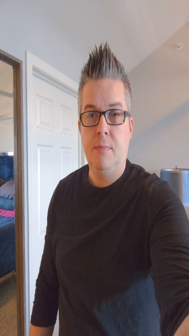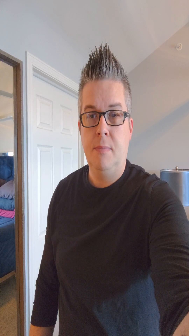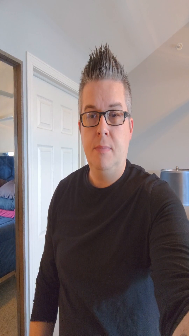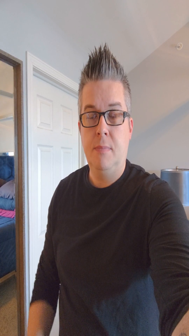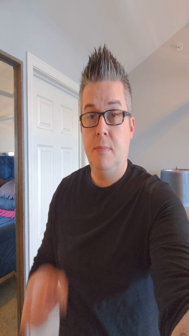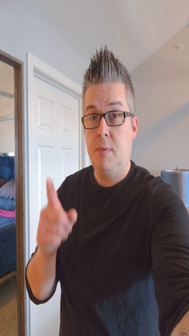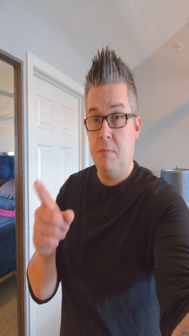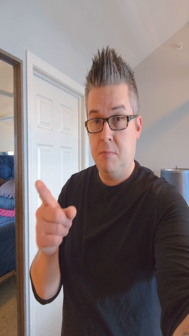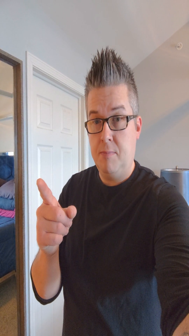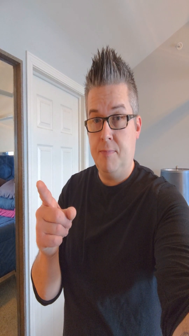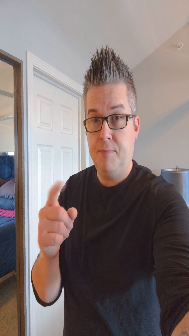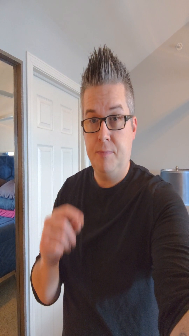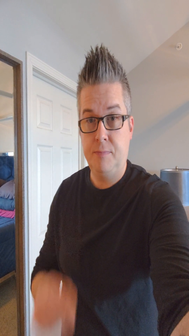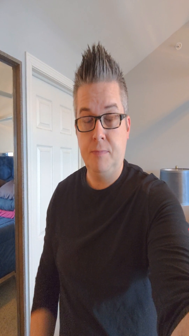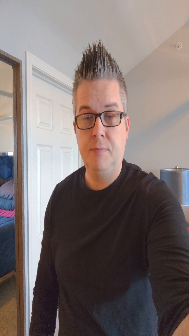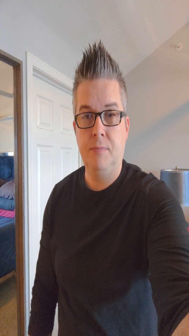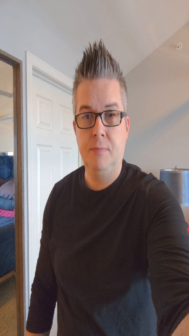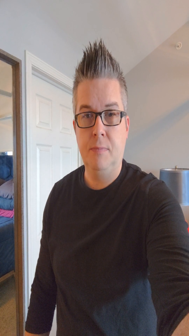he/she/it